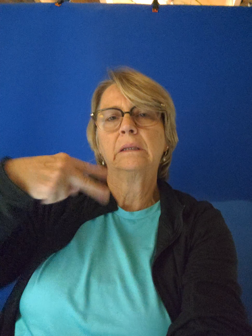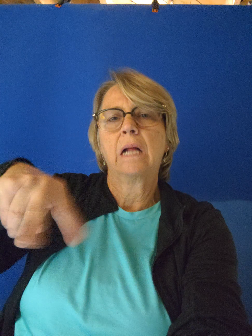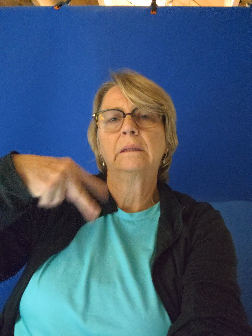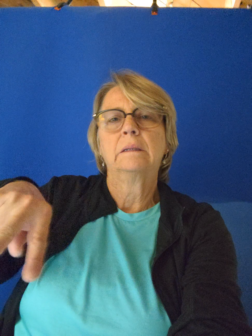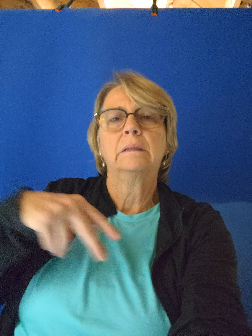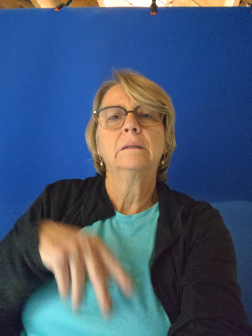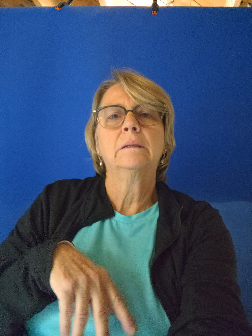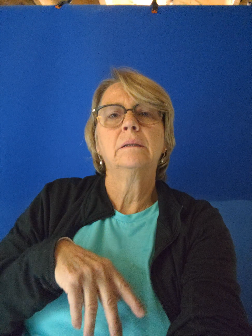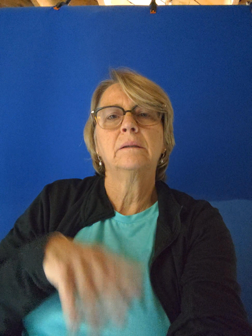dance